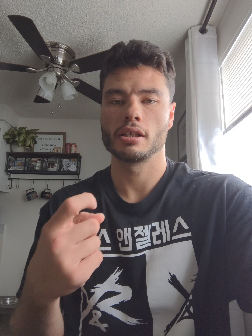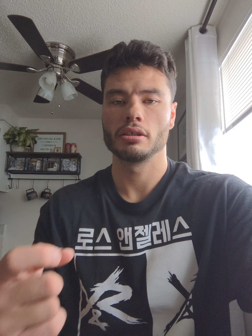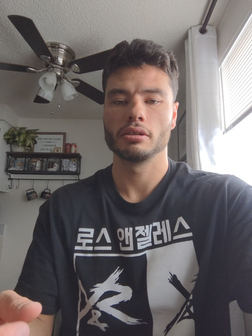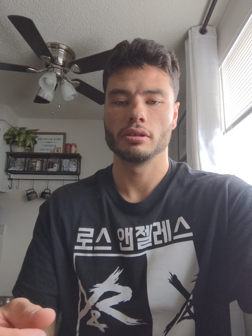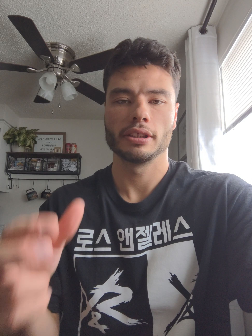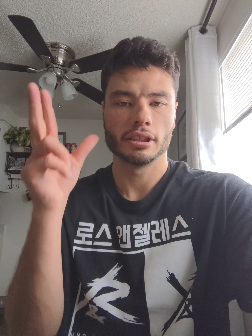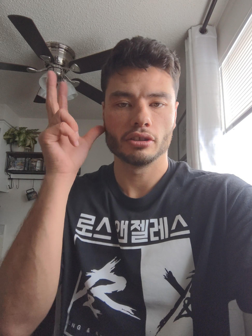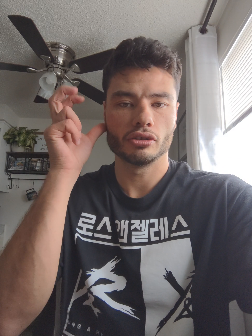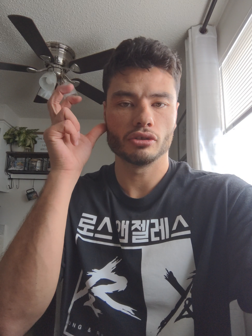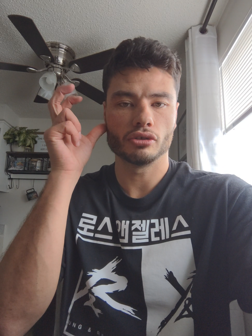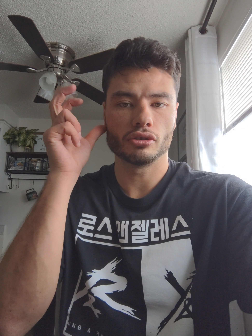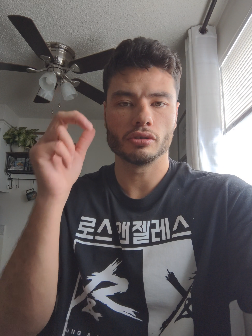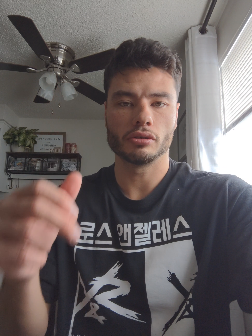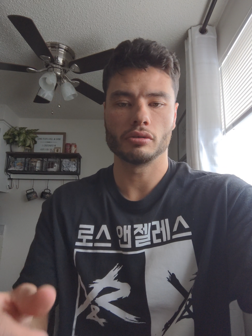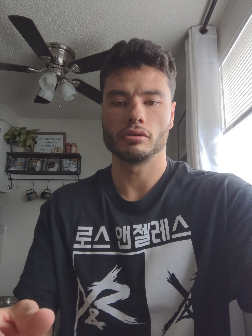hear